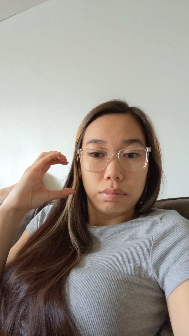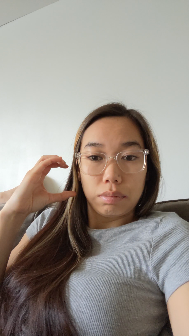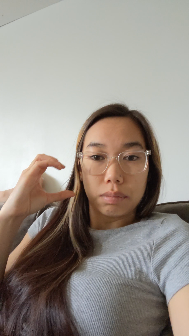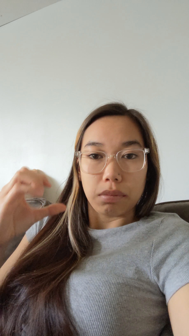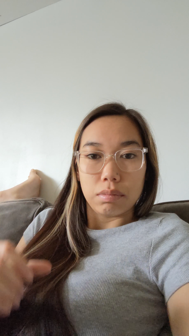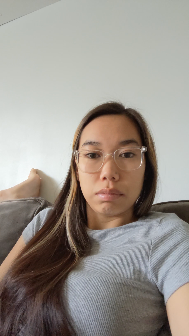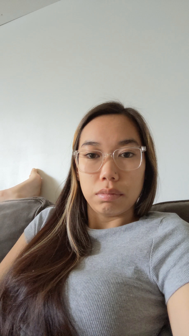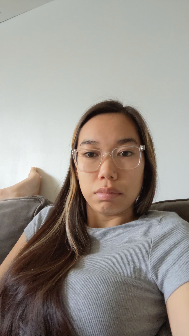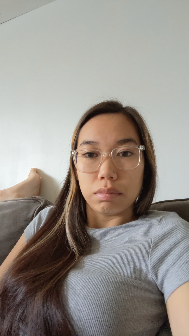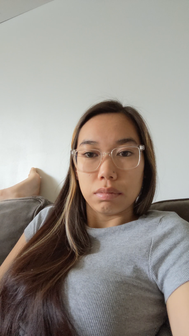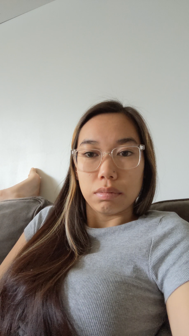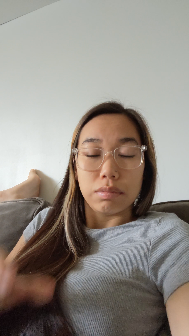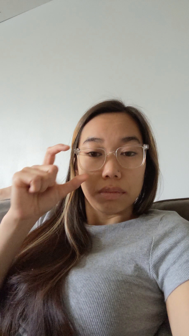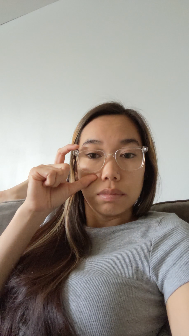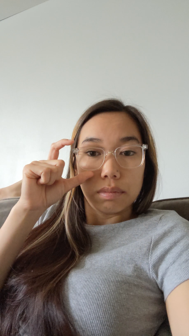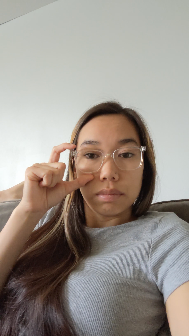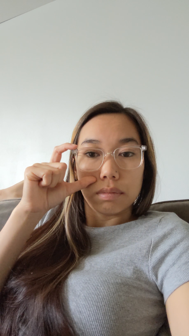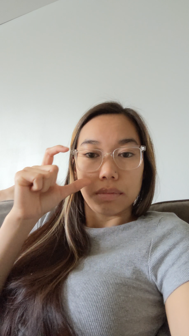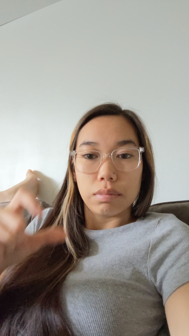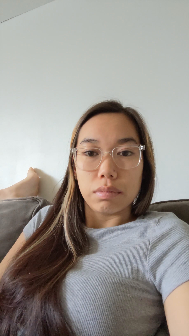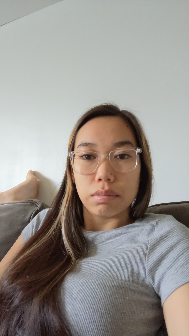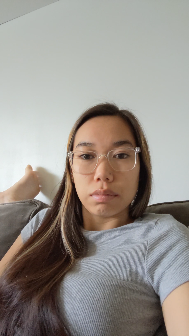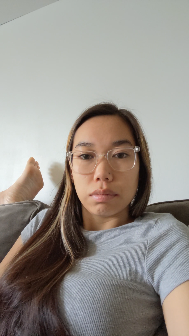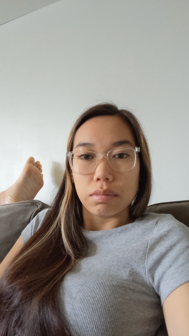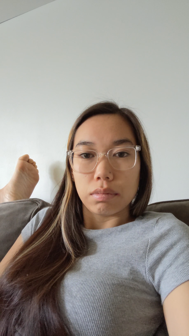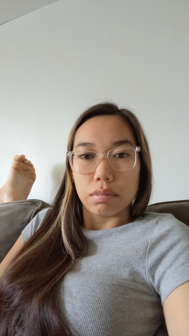glasses